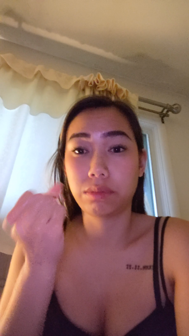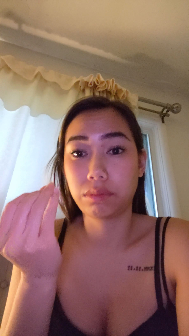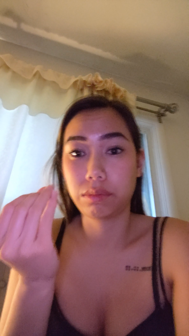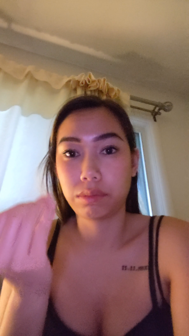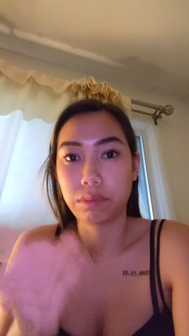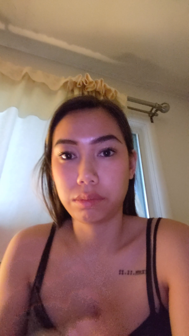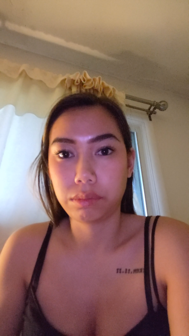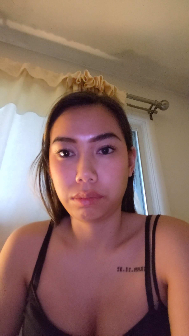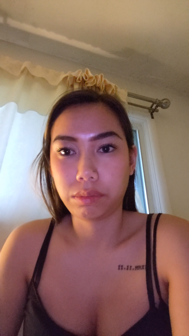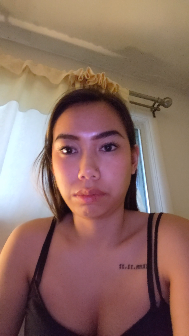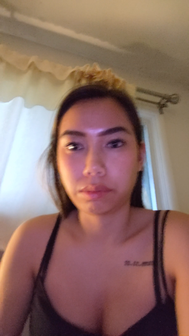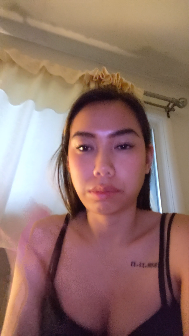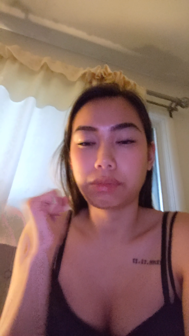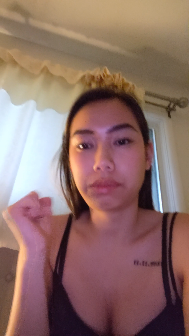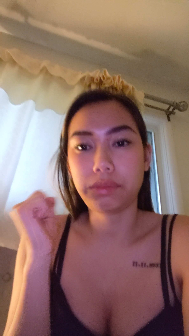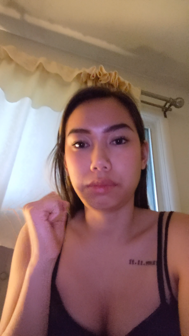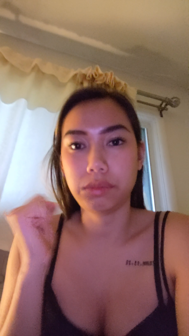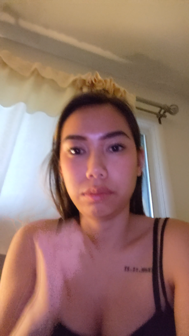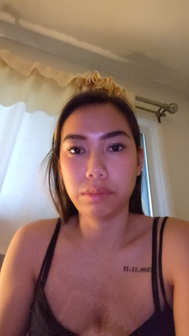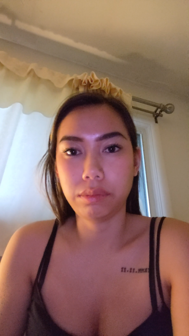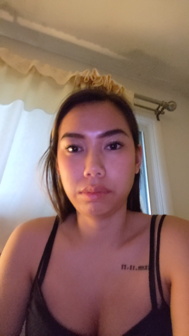cold